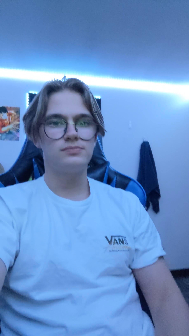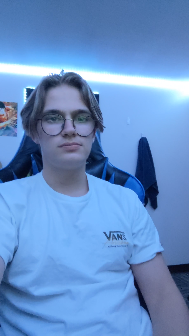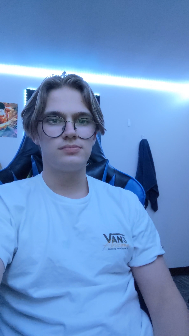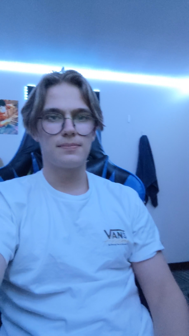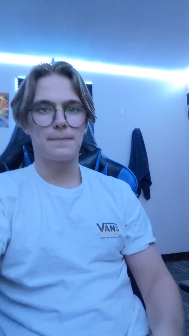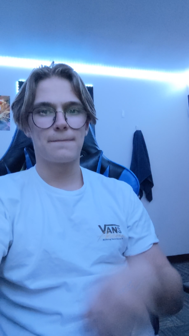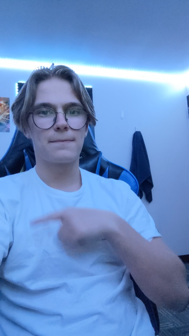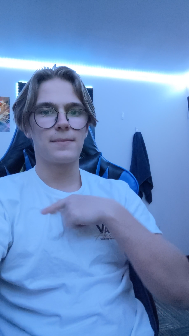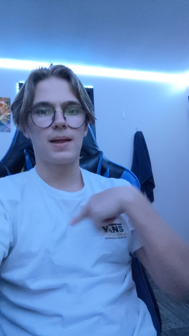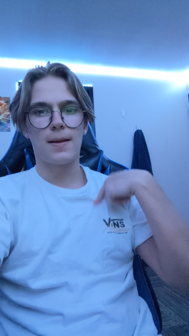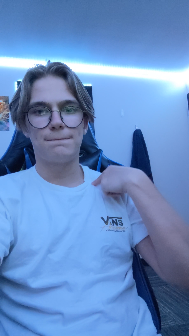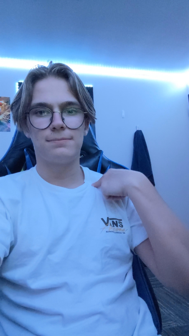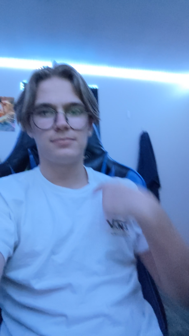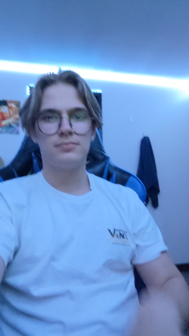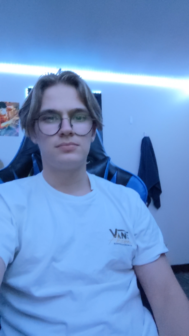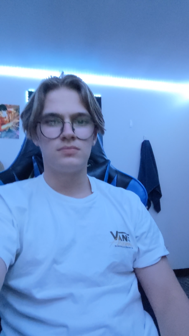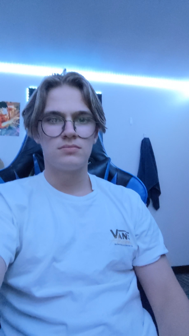bib